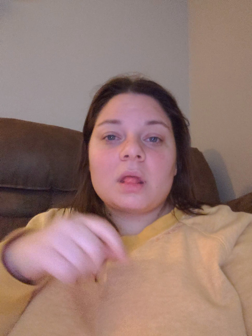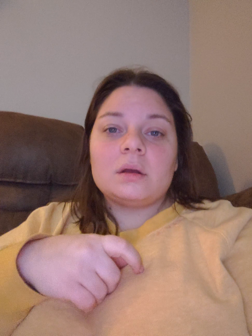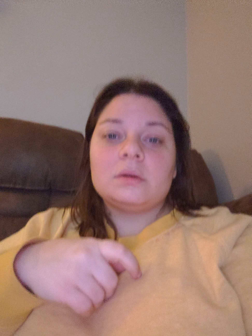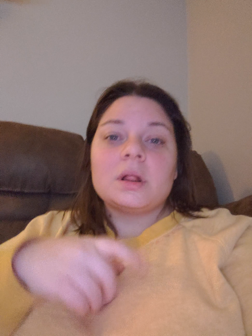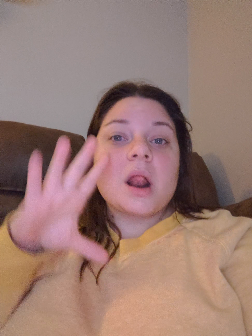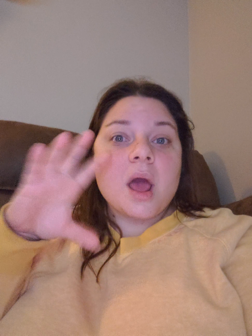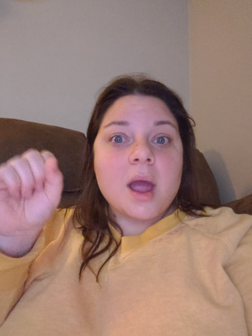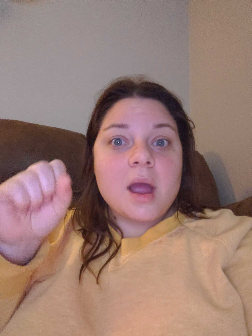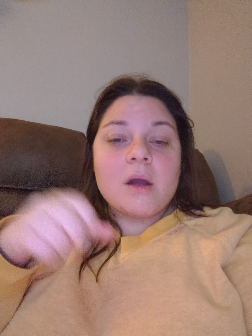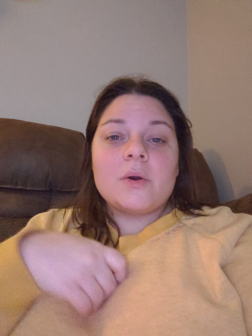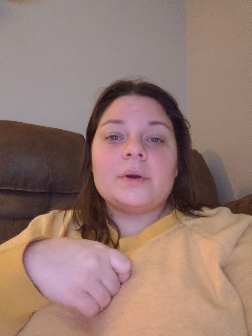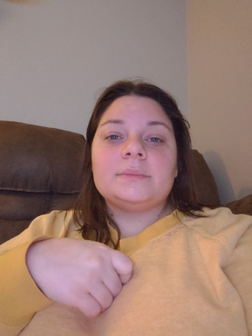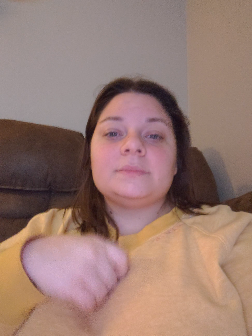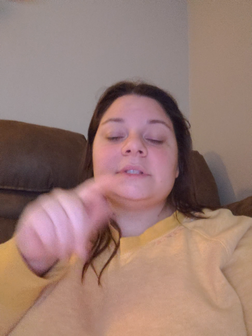loud